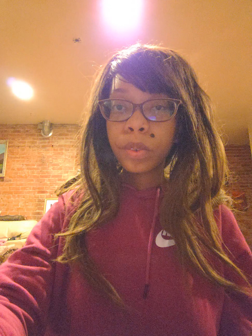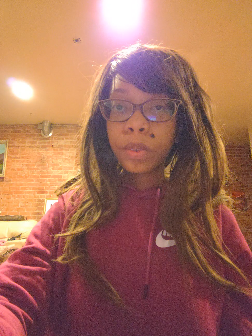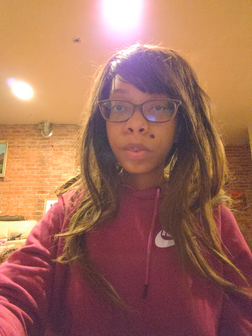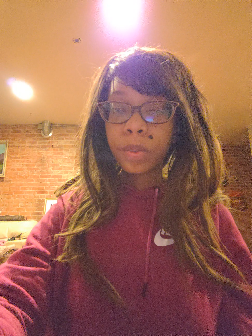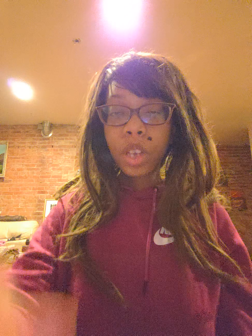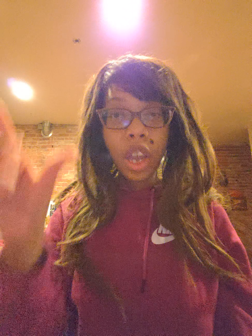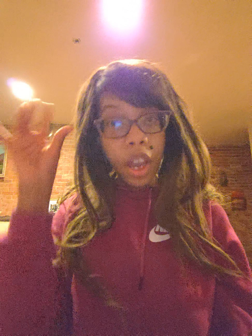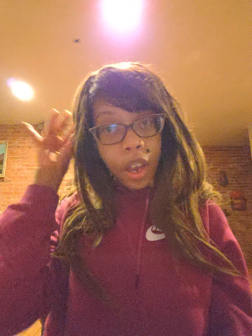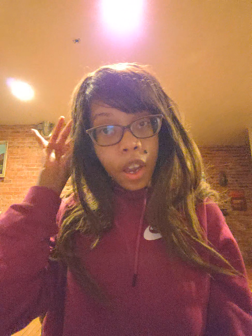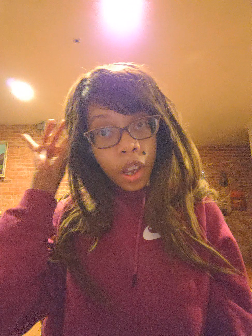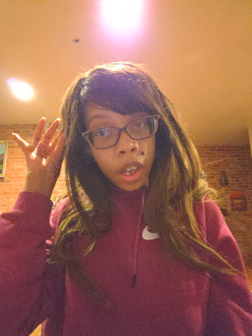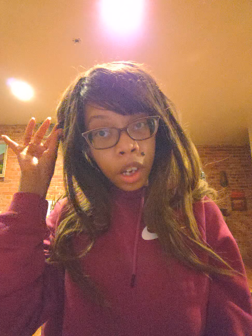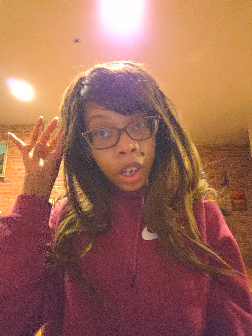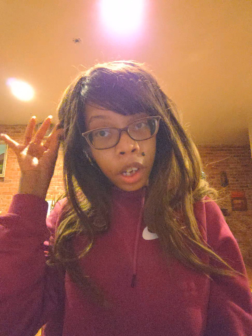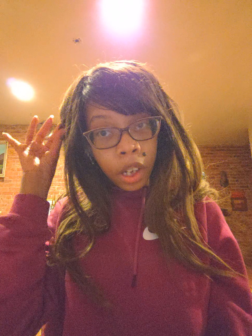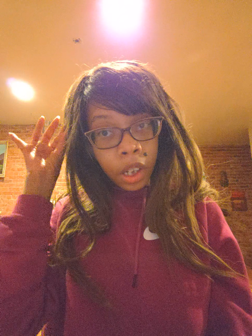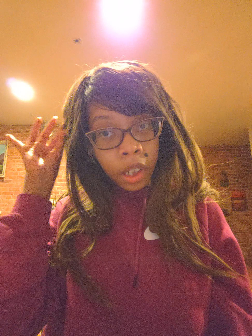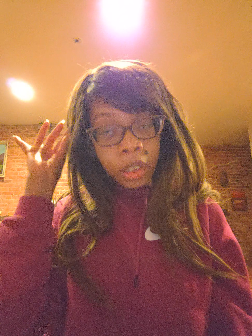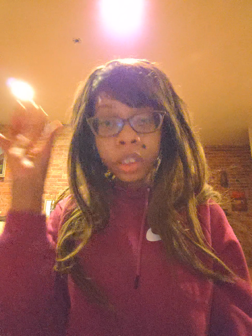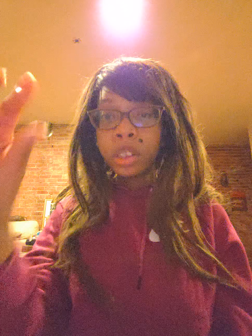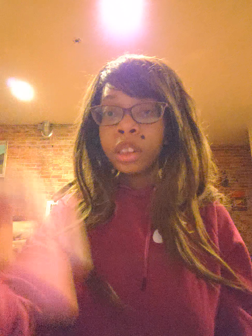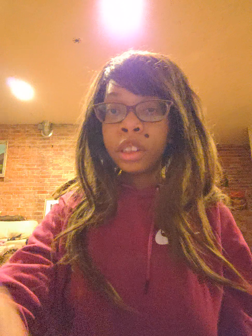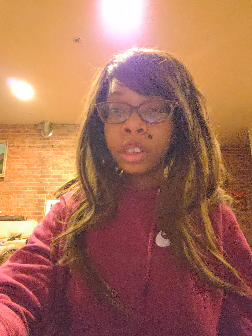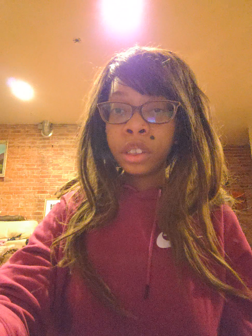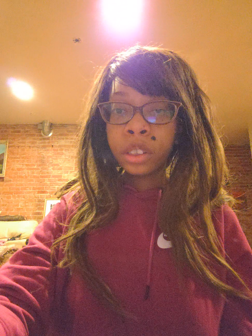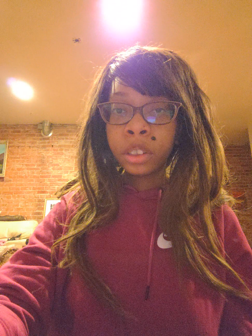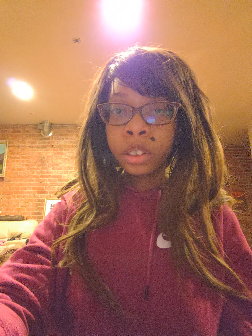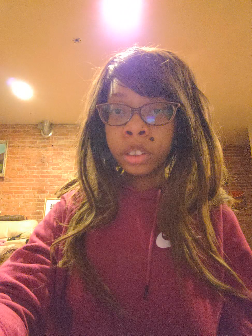hair